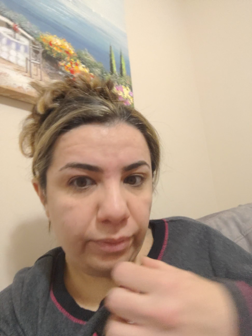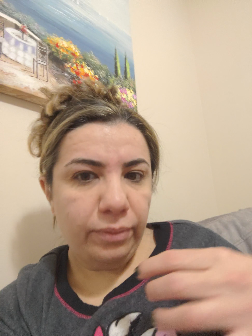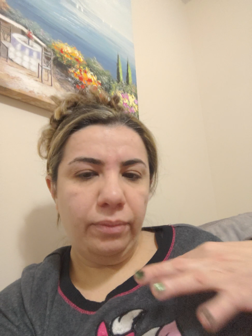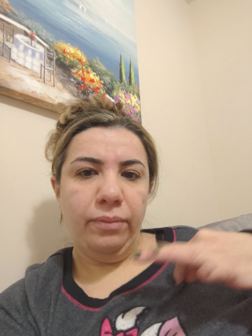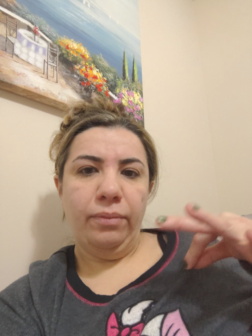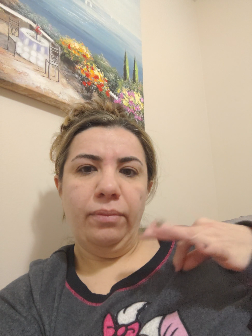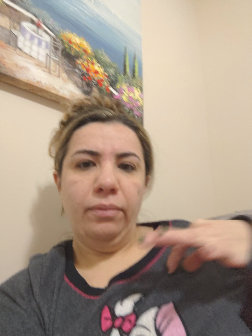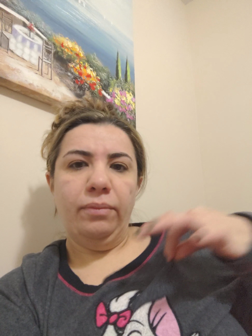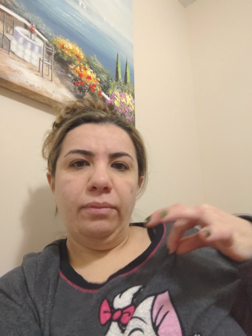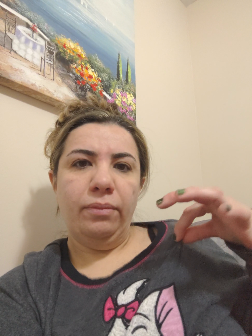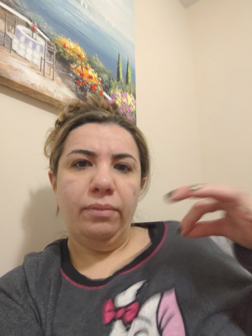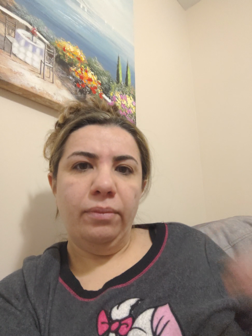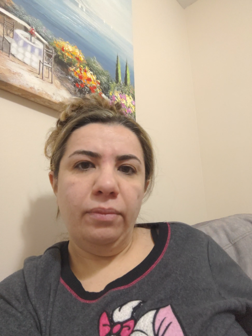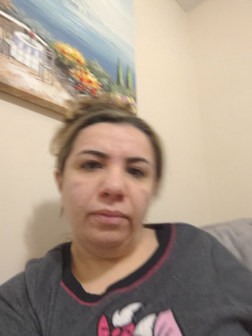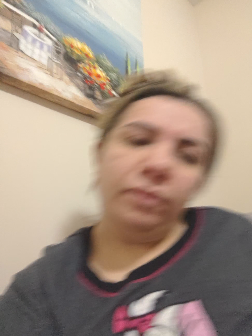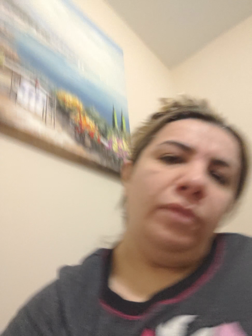shirt